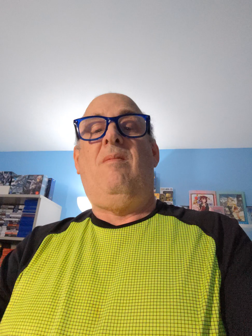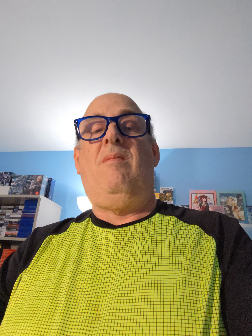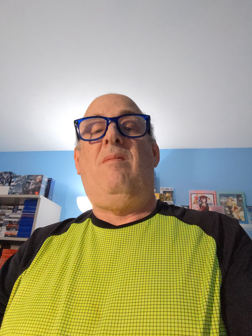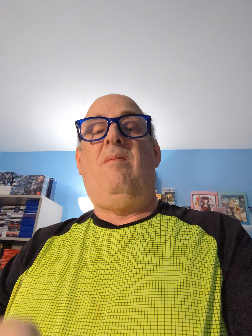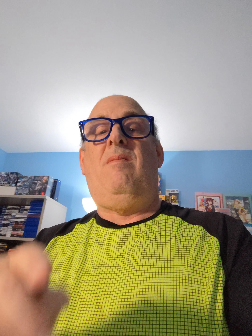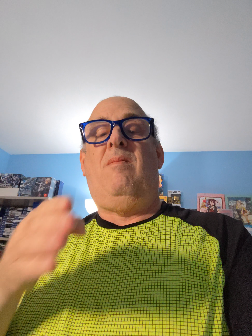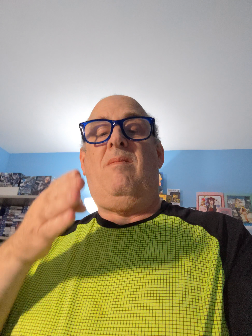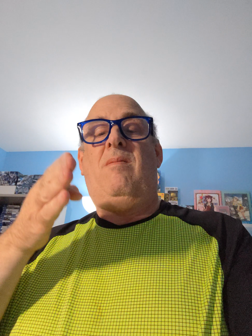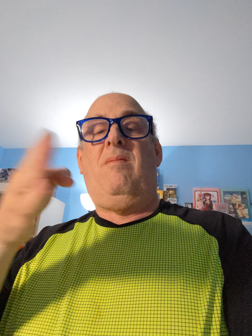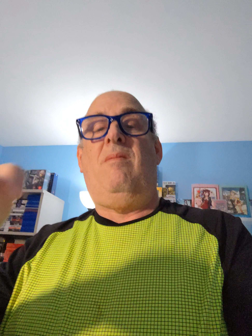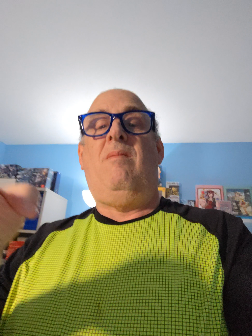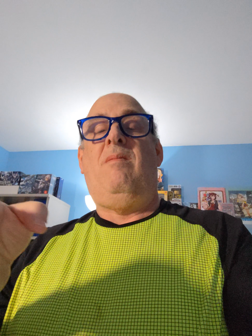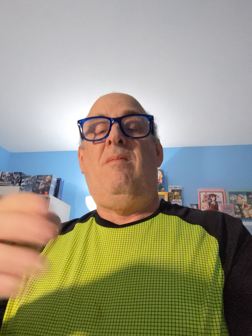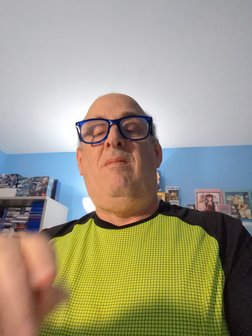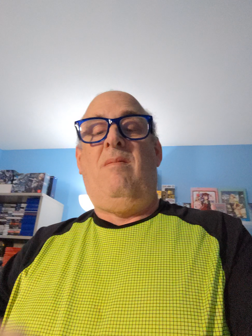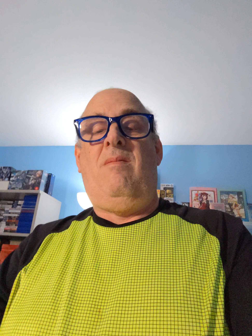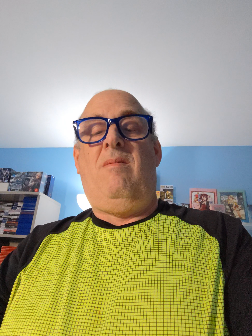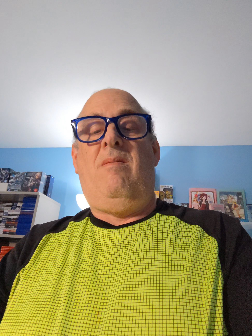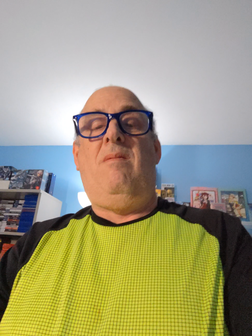after